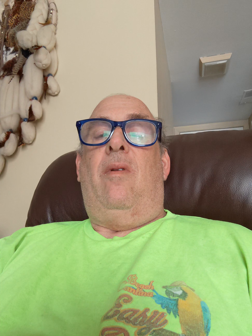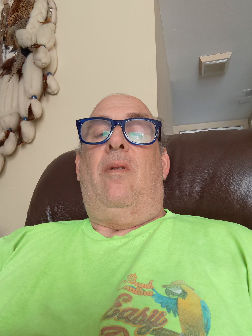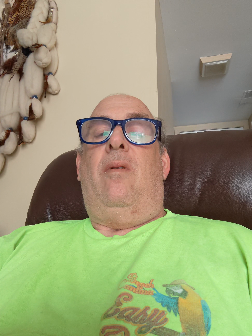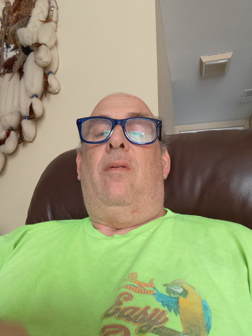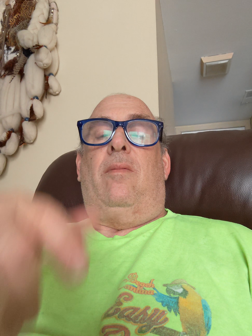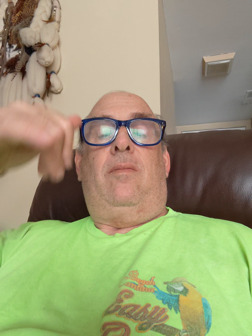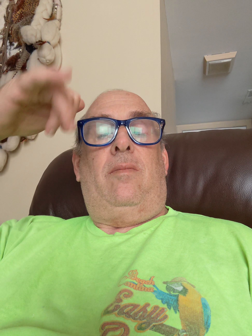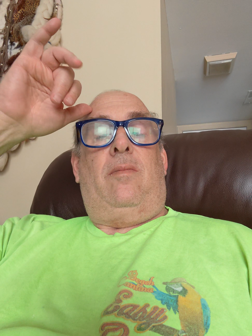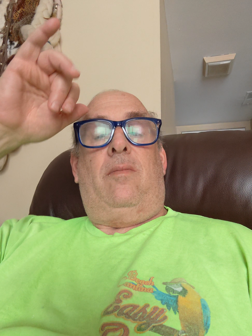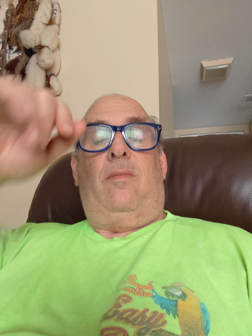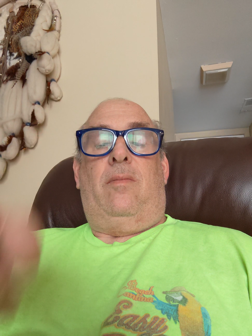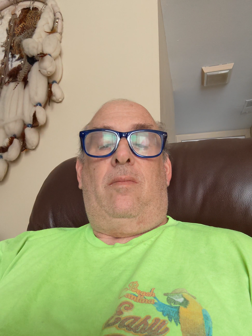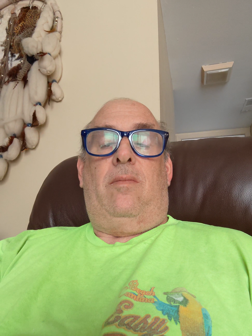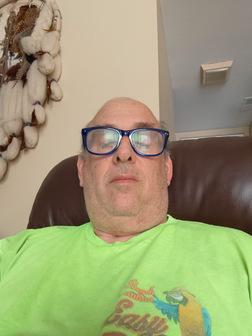cow